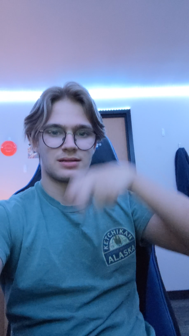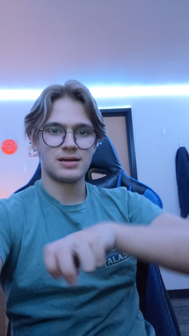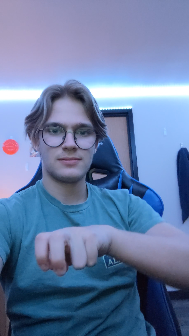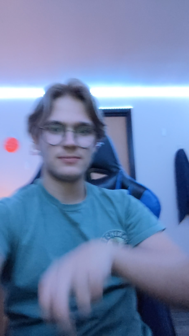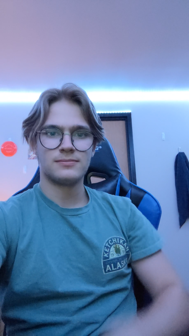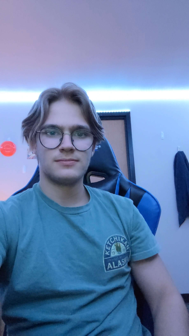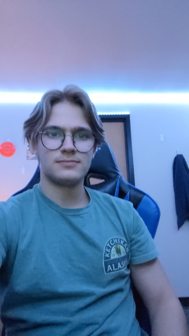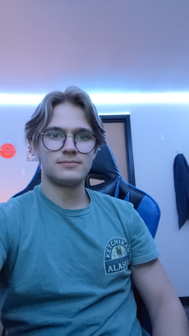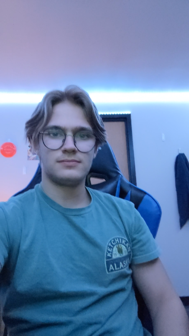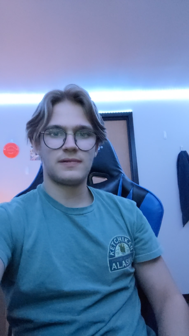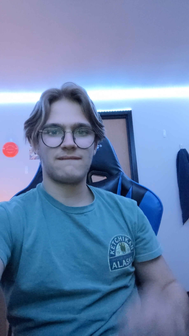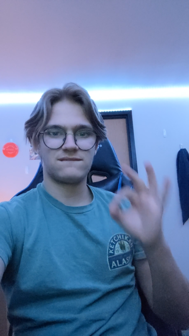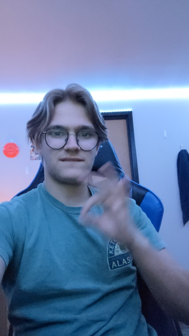fit